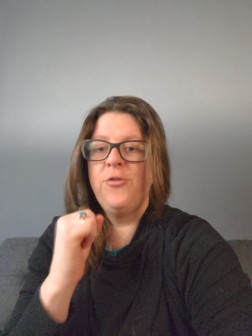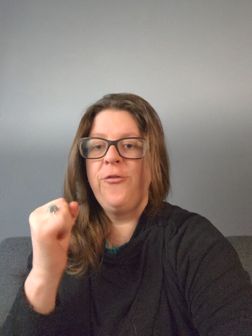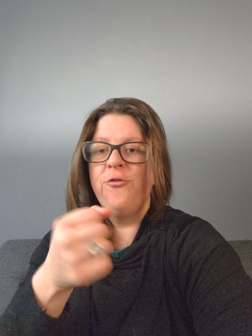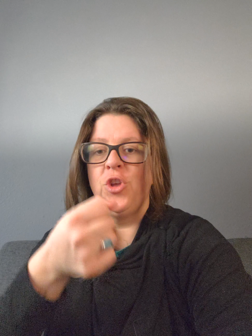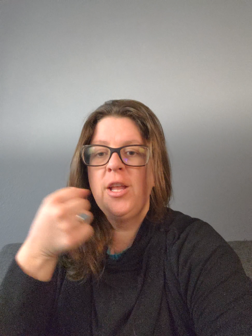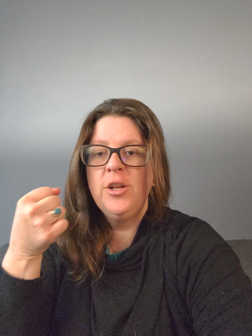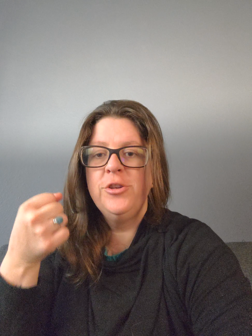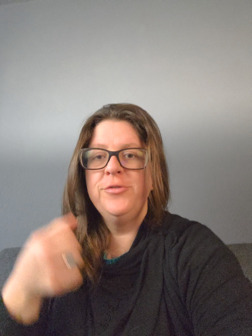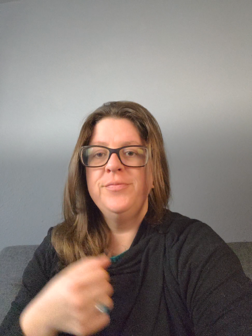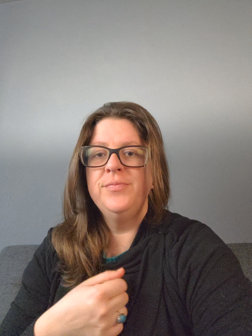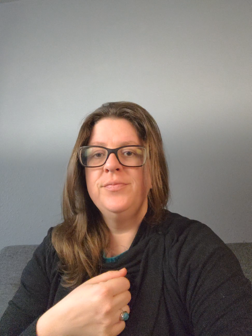refrigerator